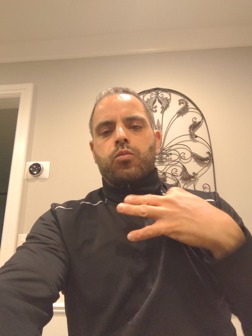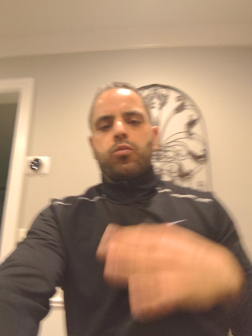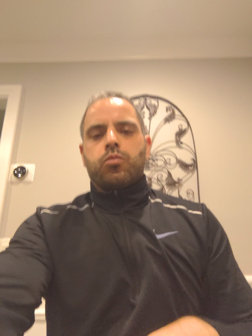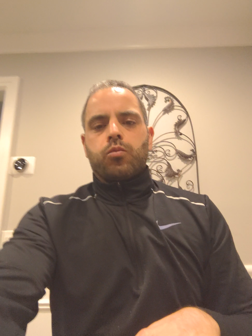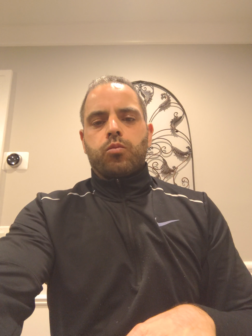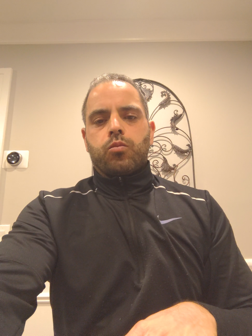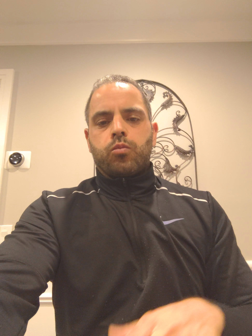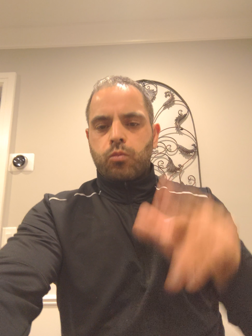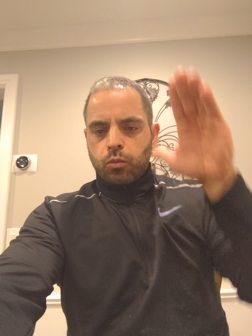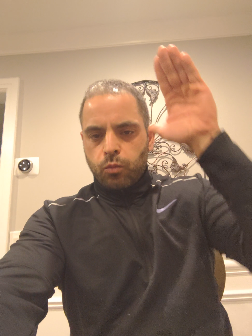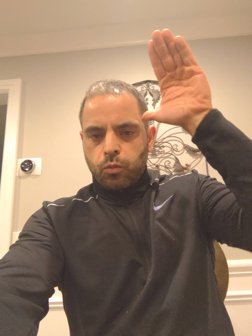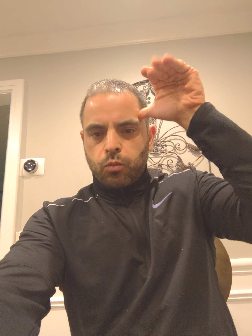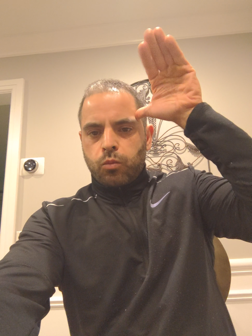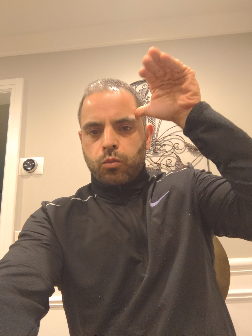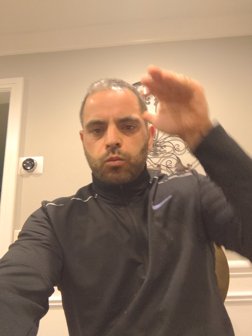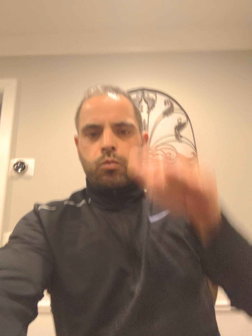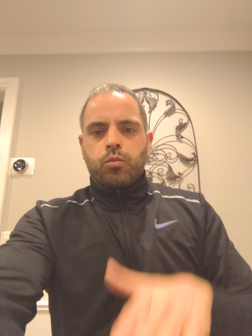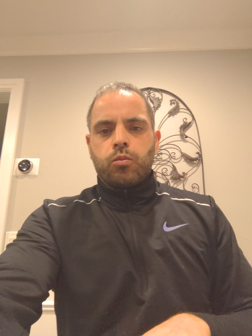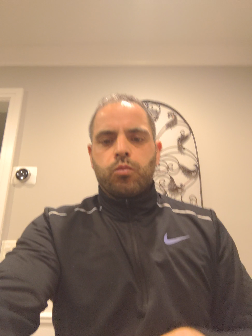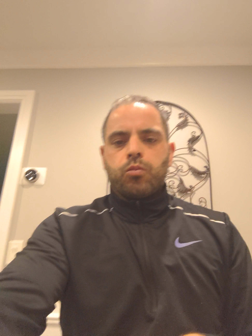donkey